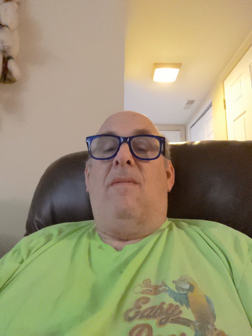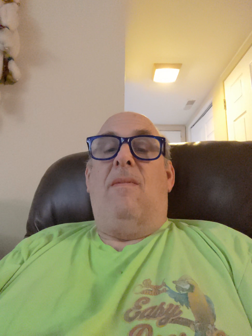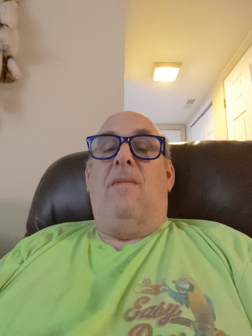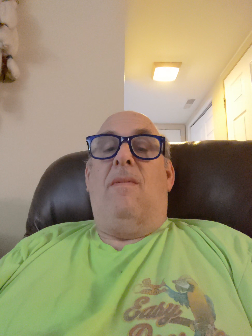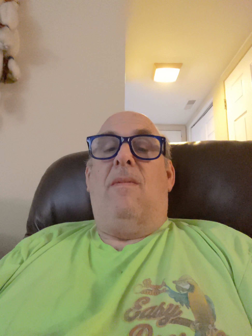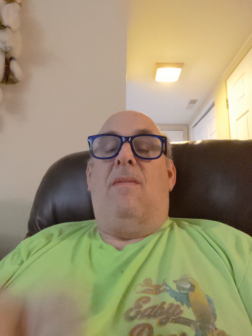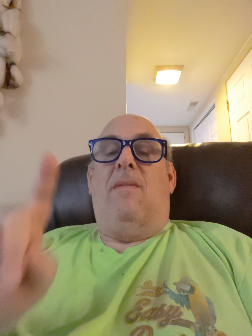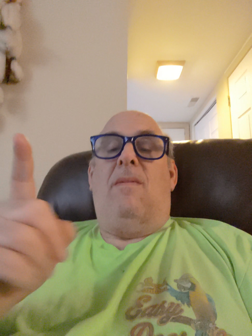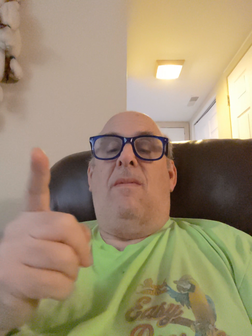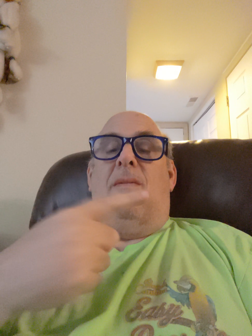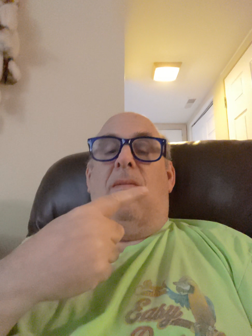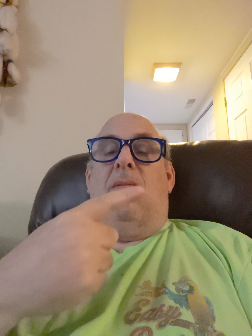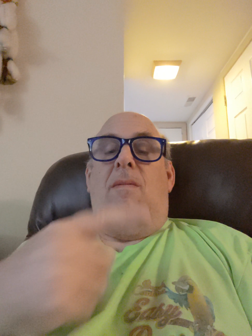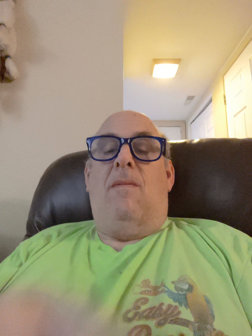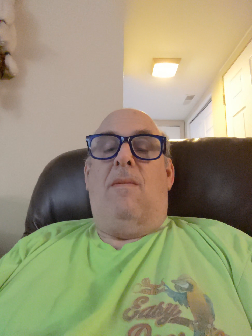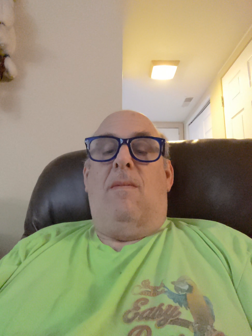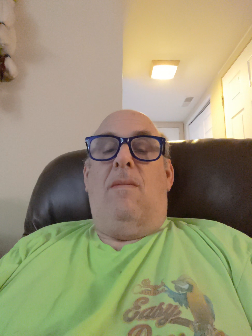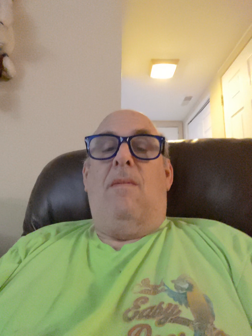first